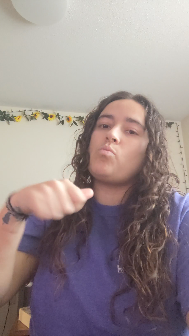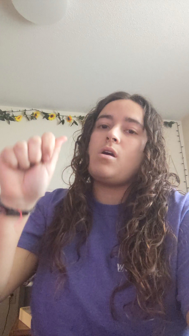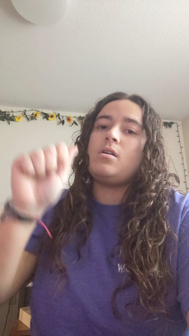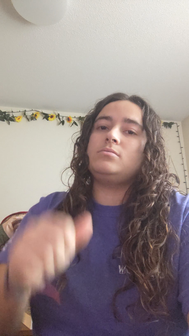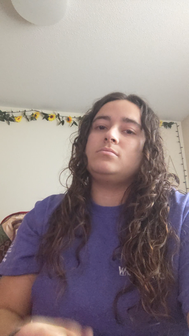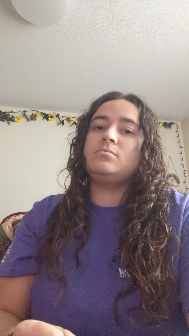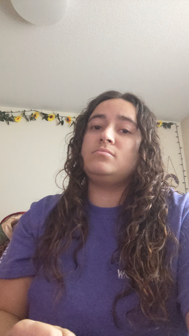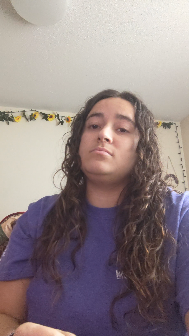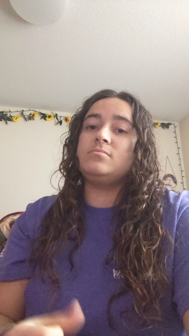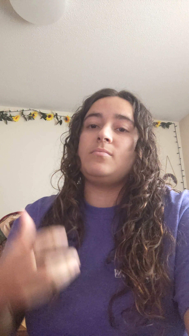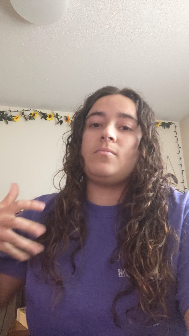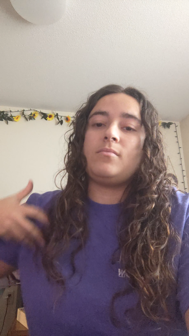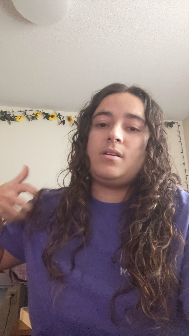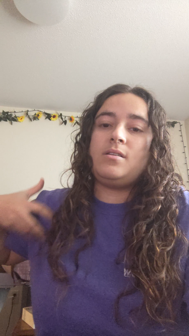monkey